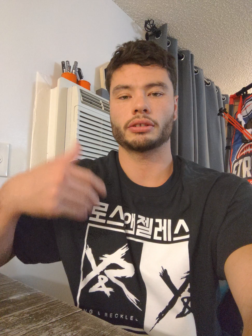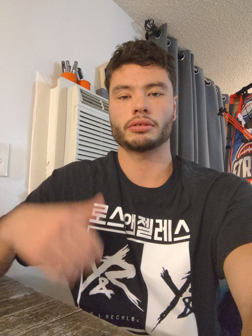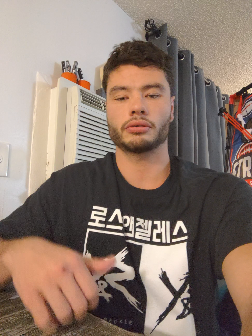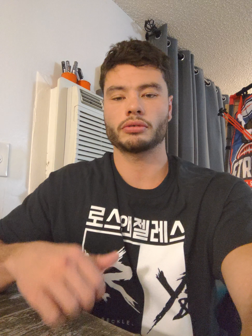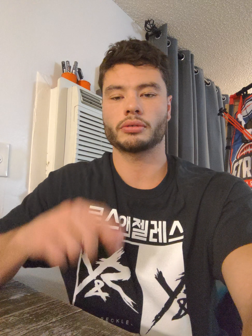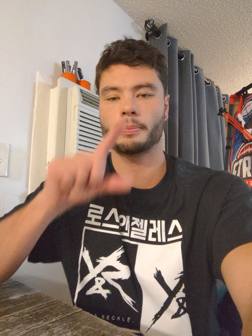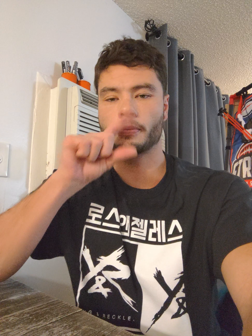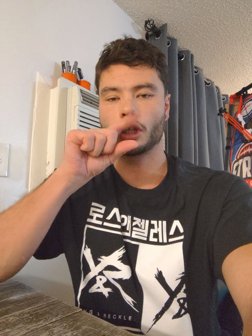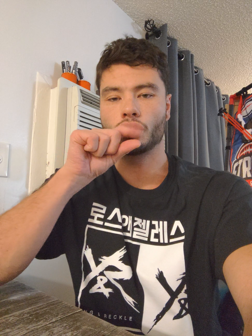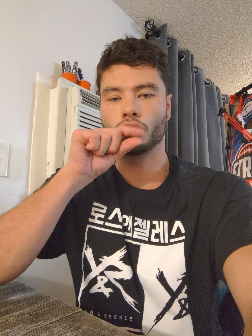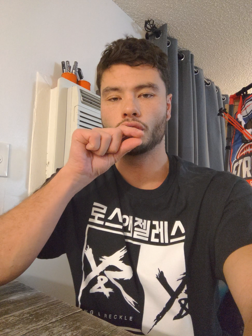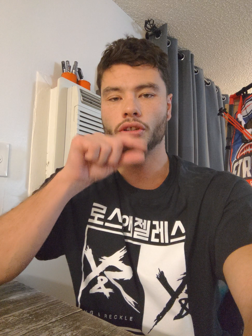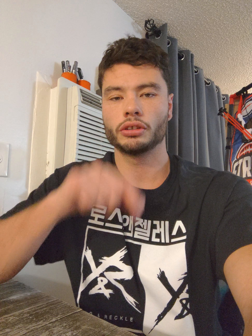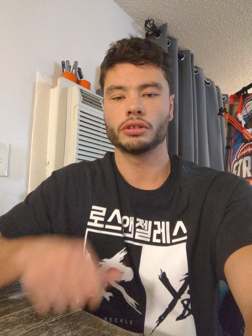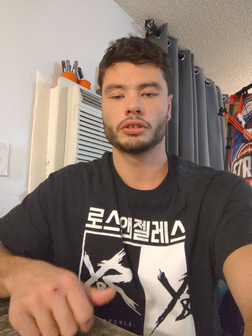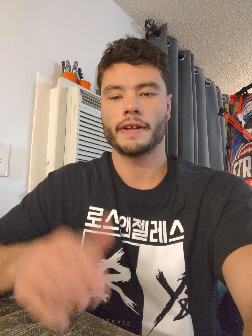bird